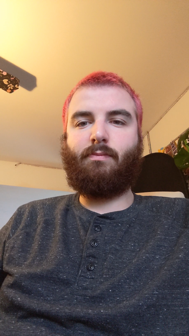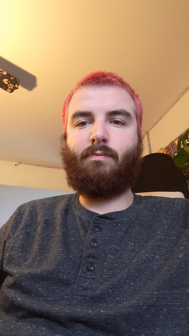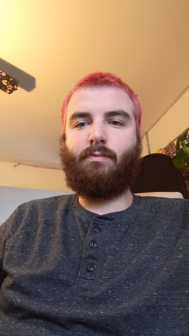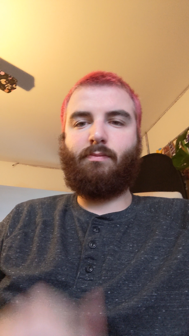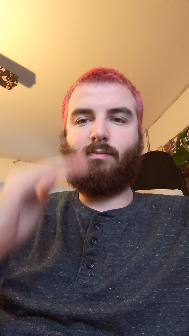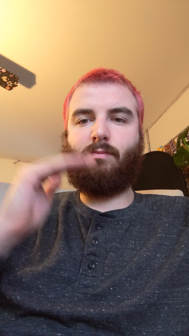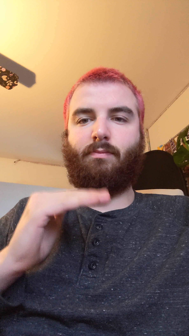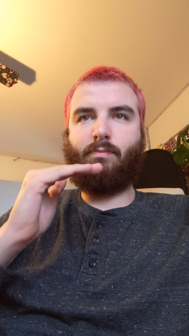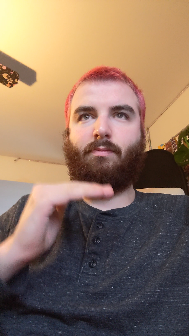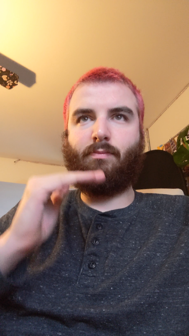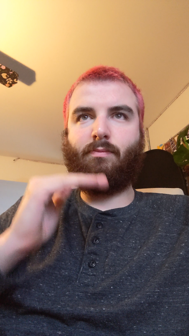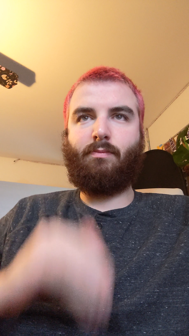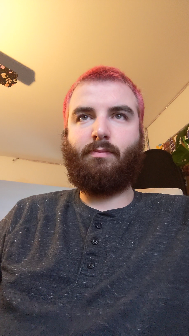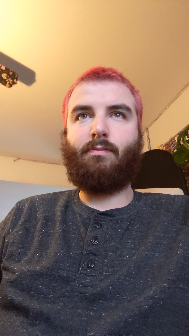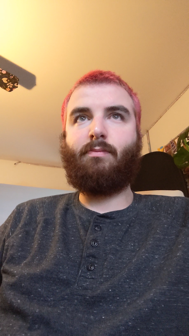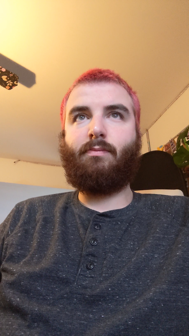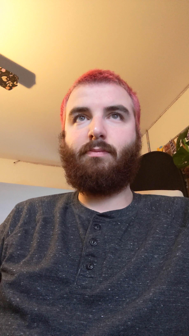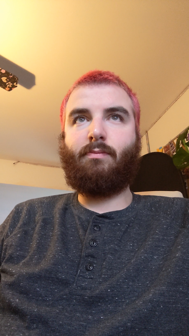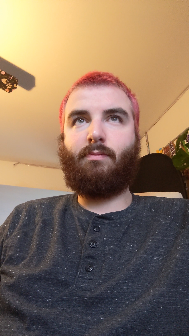little